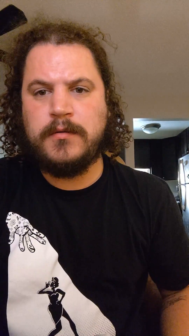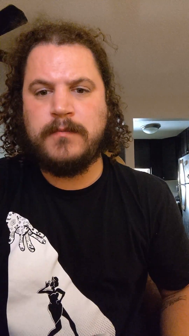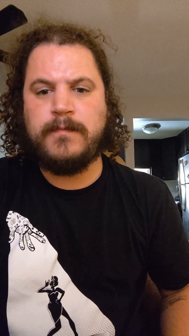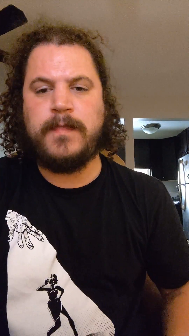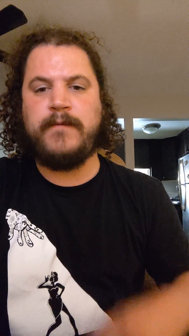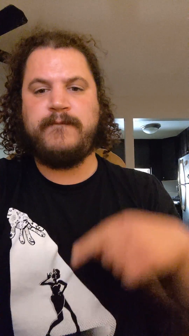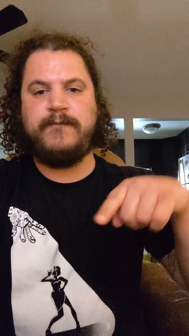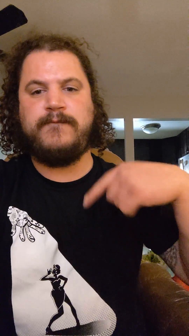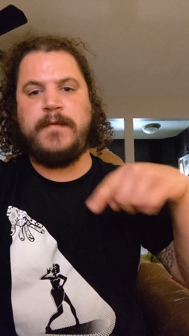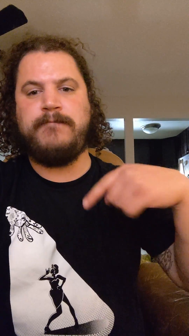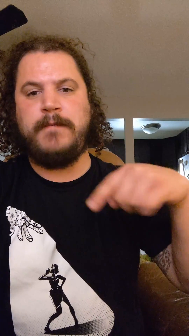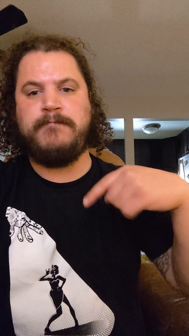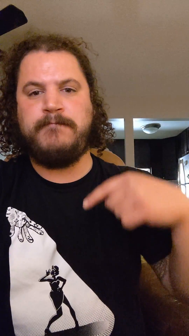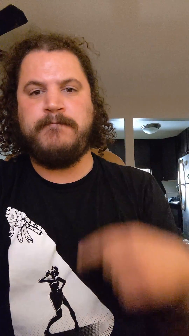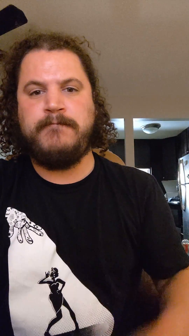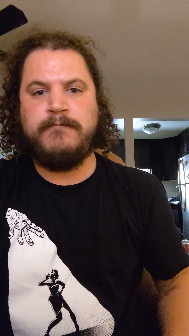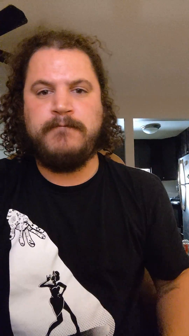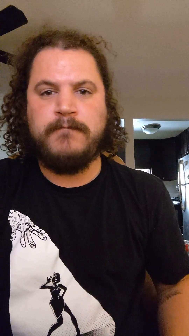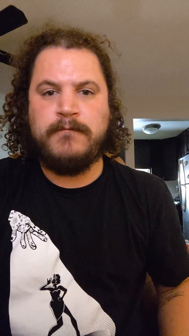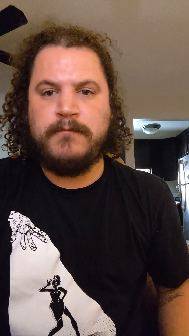flip-flop